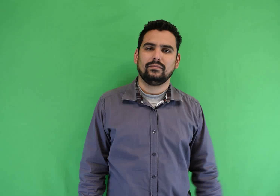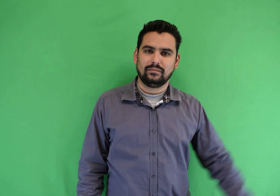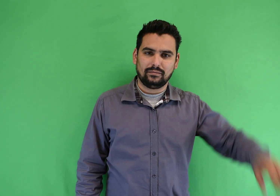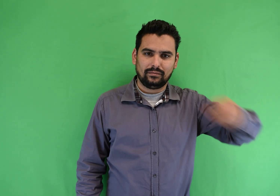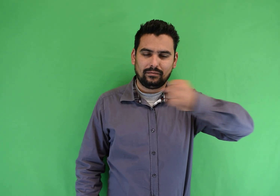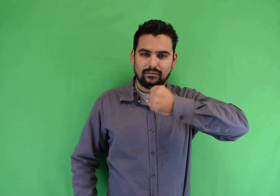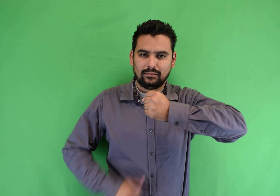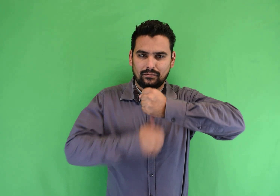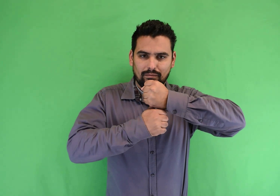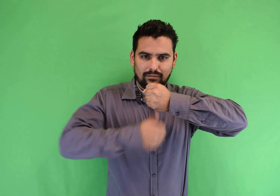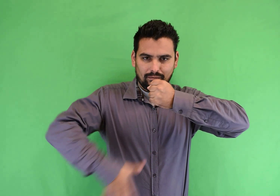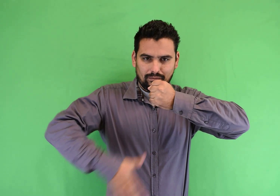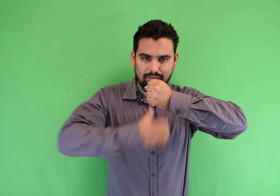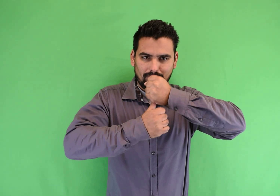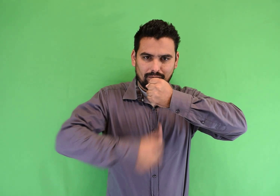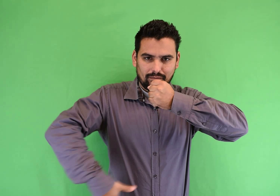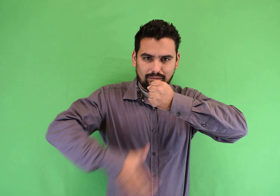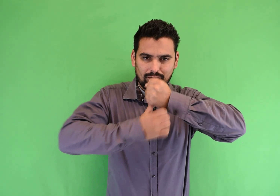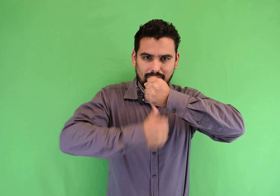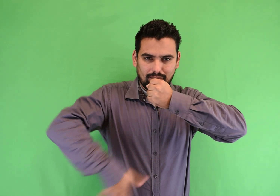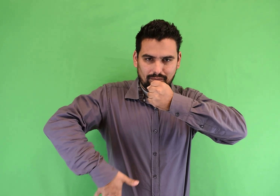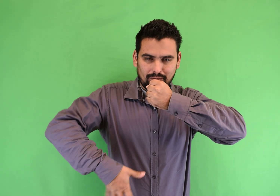diarrea